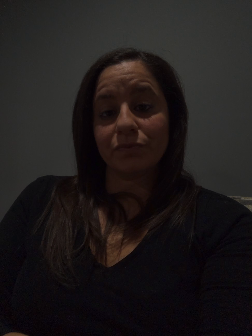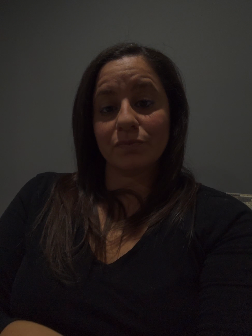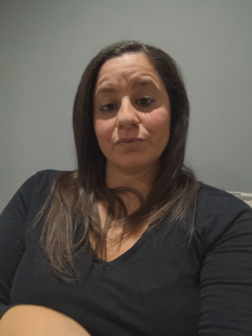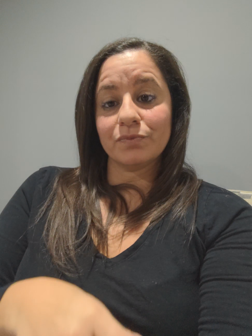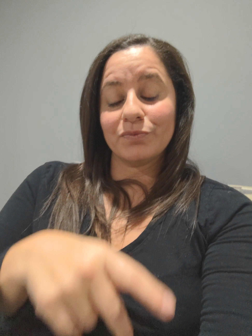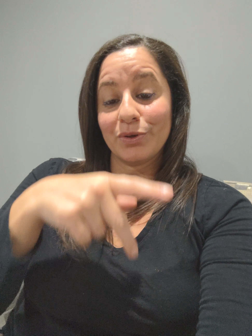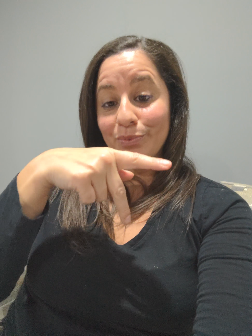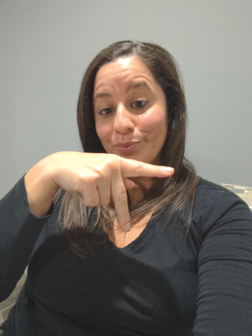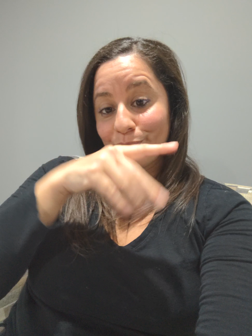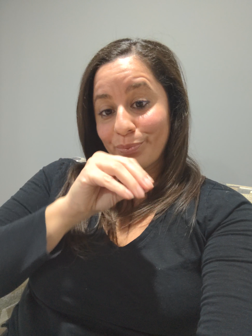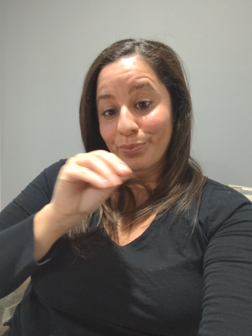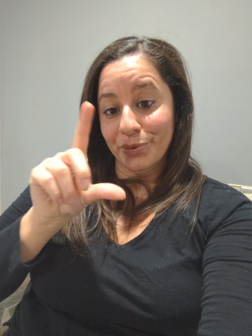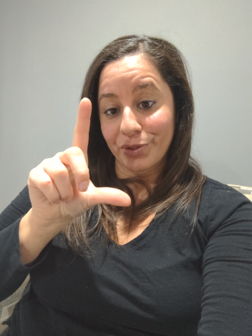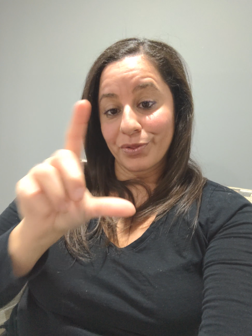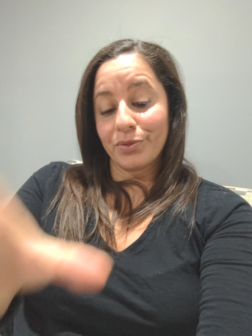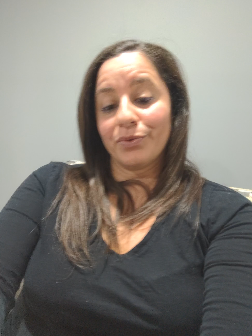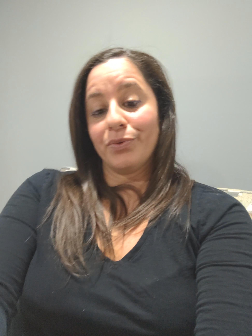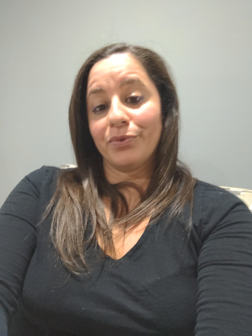pool